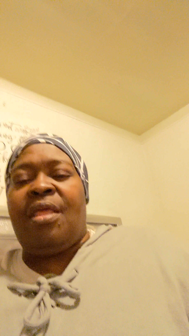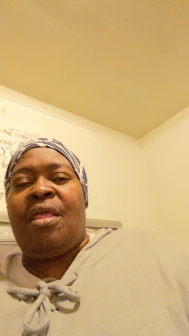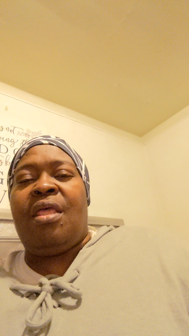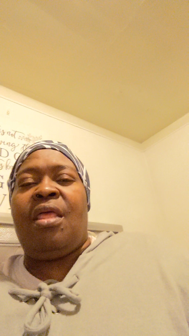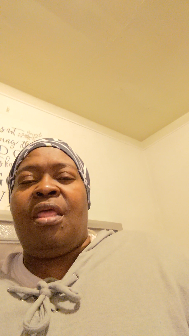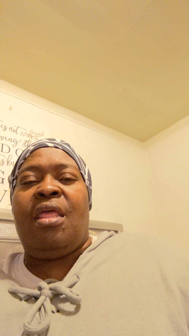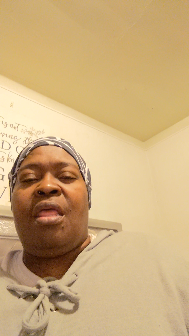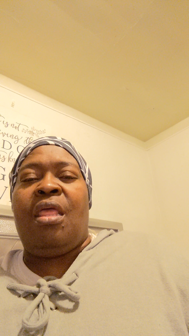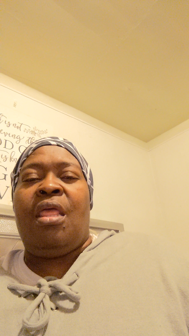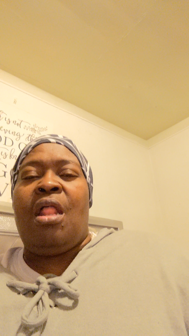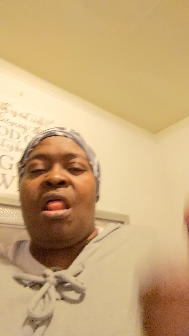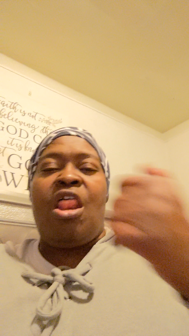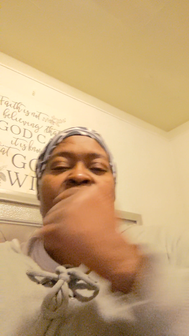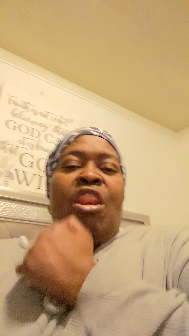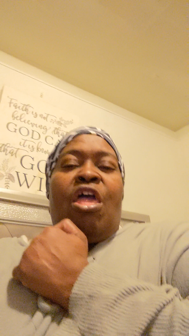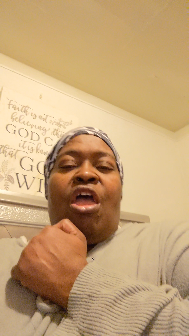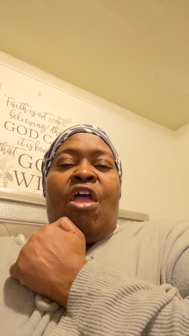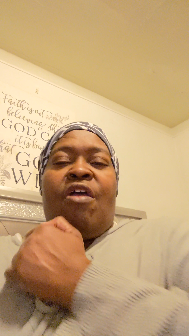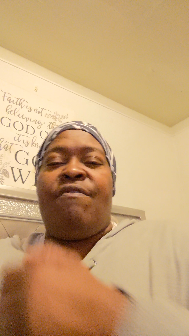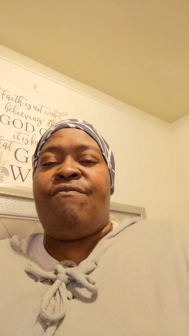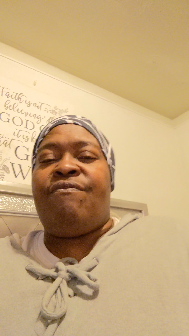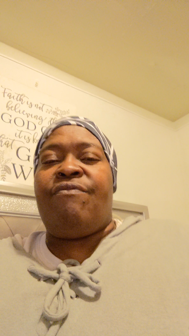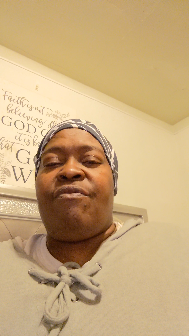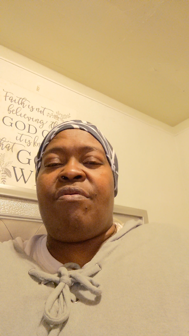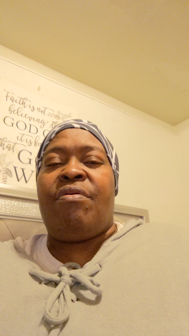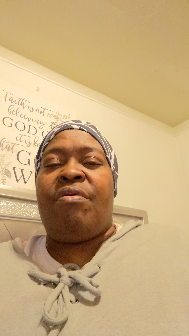love